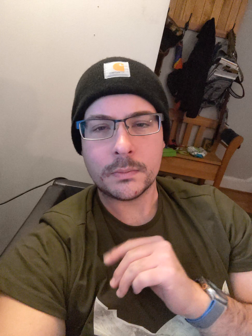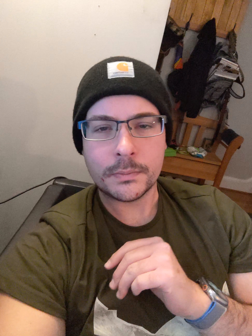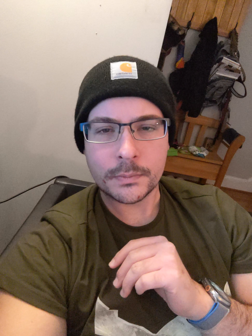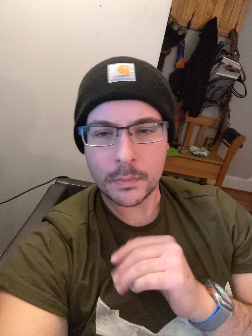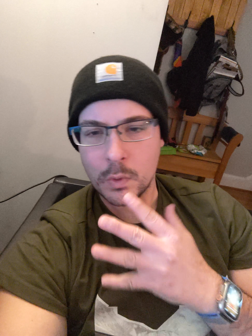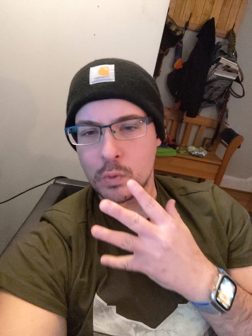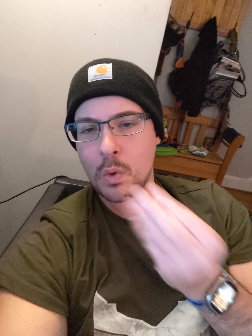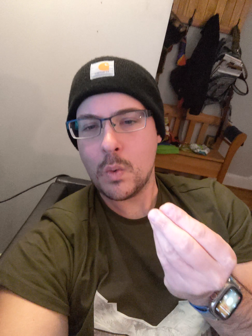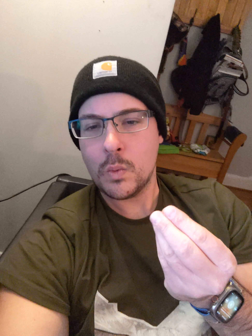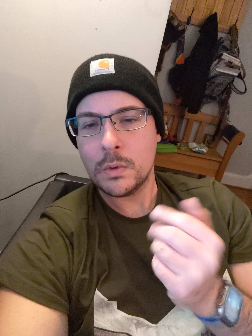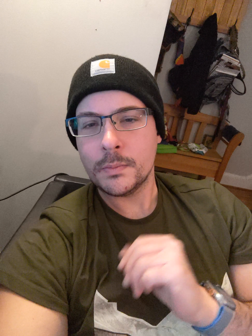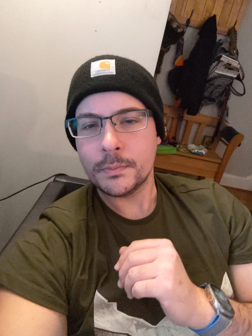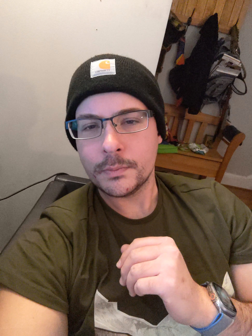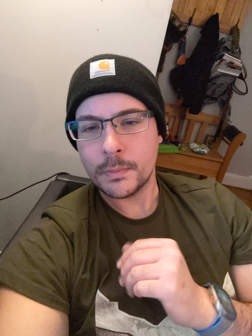go